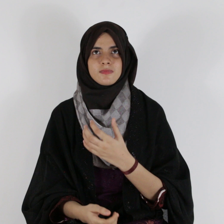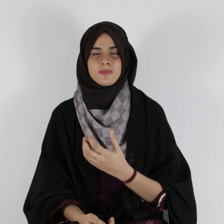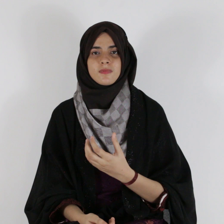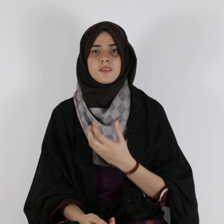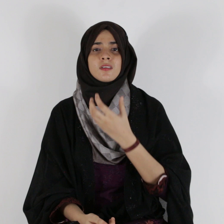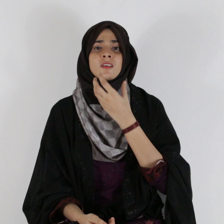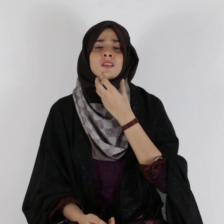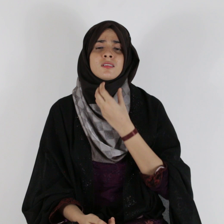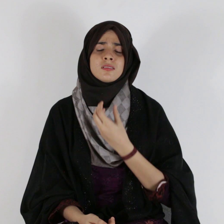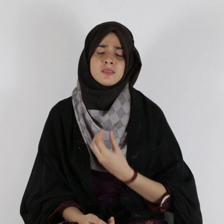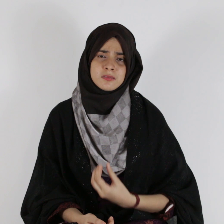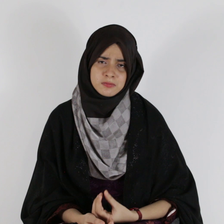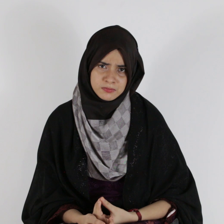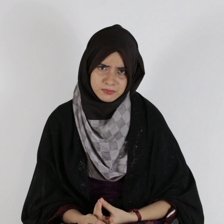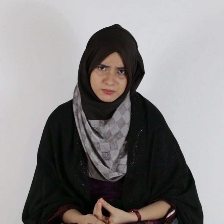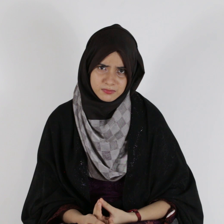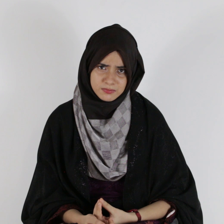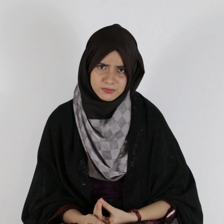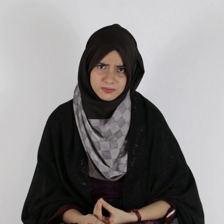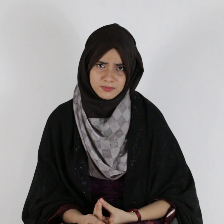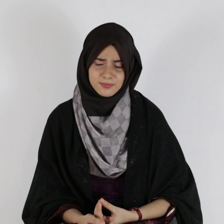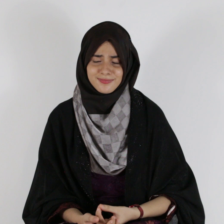sad